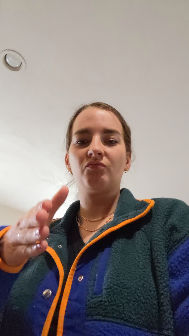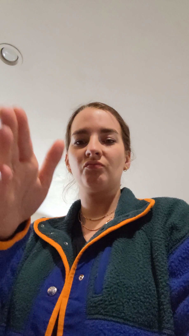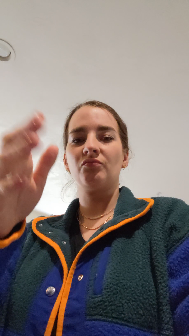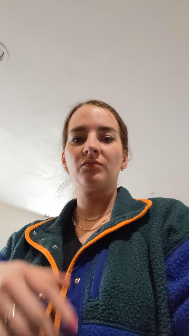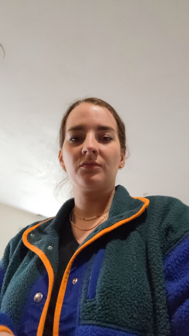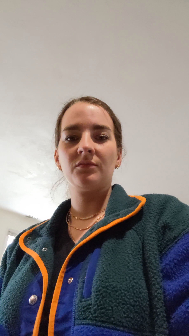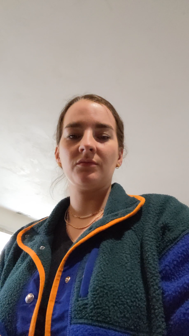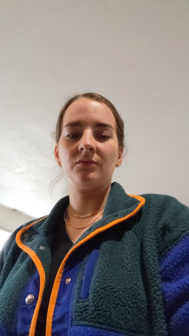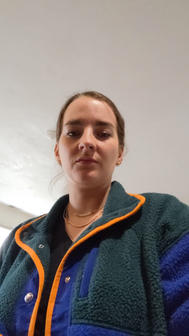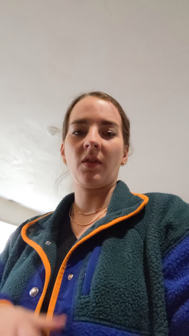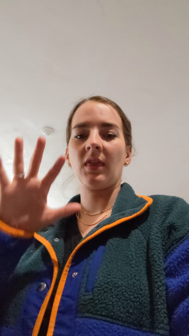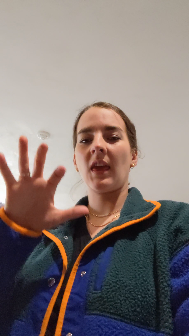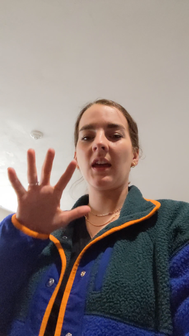ladder